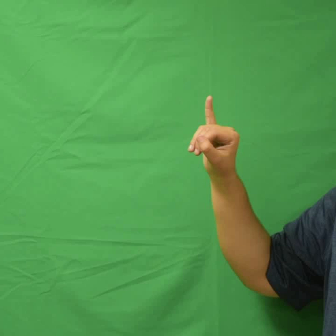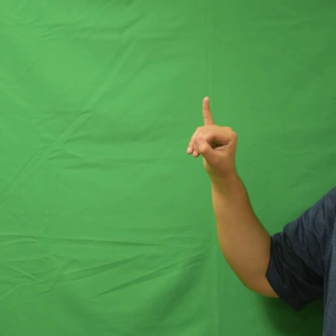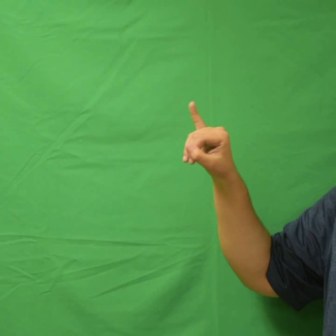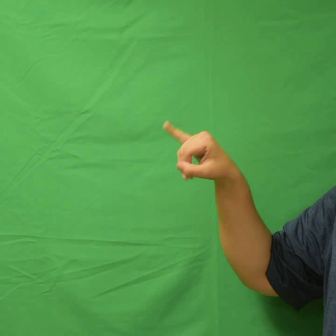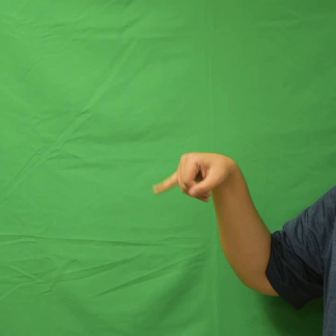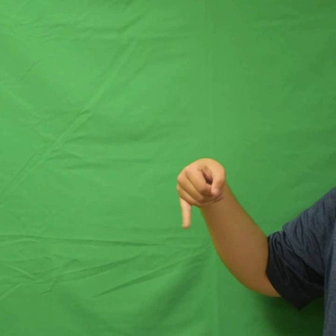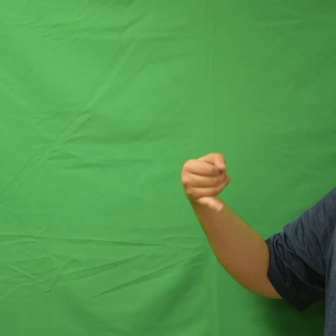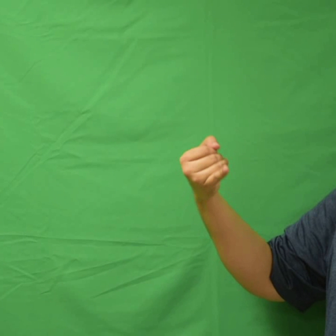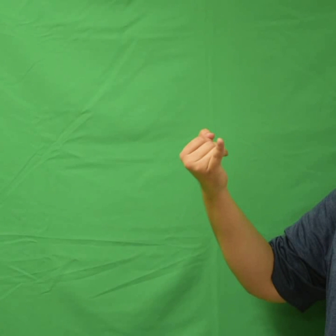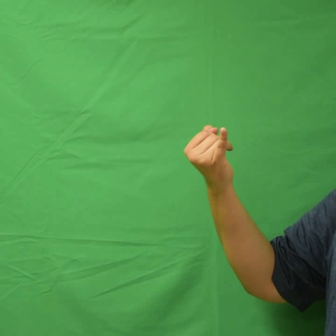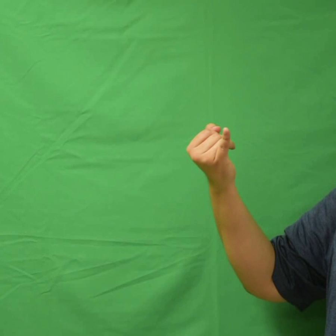J